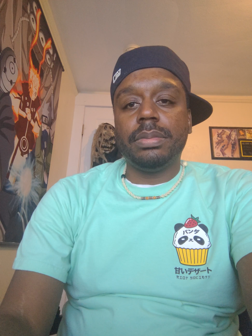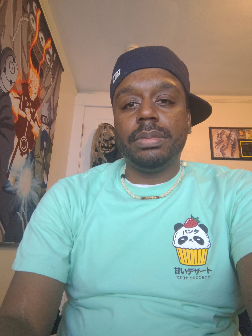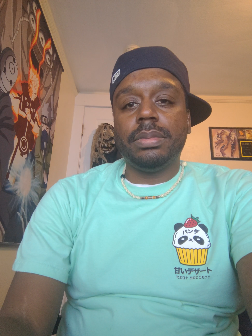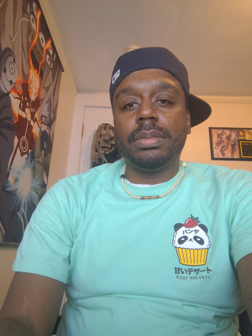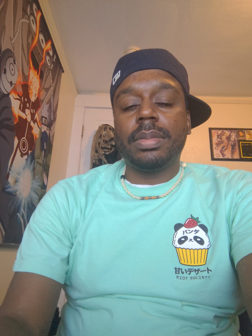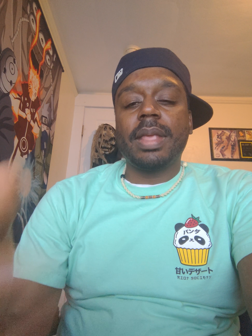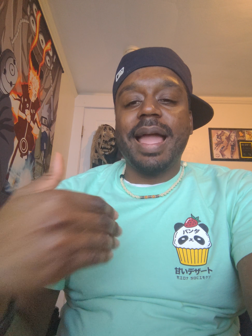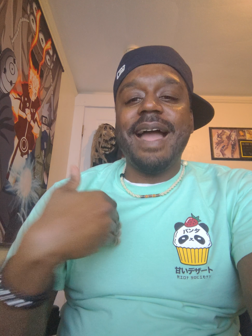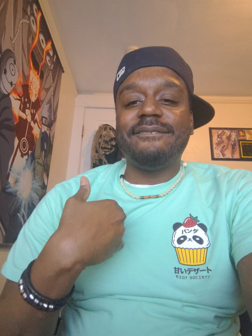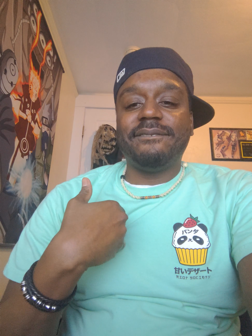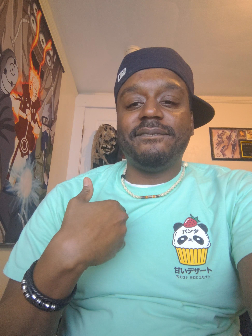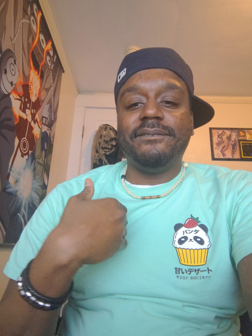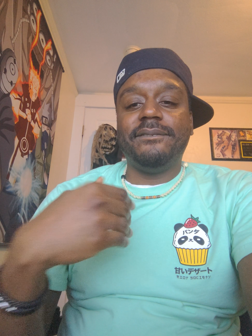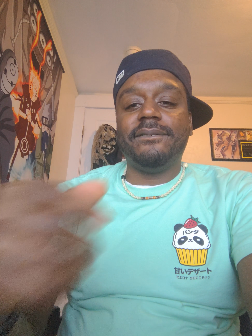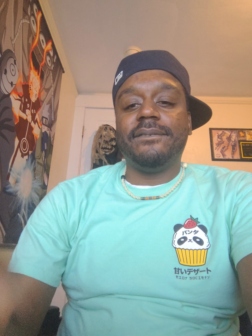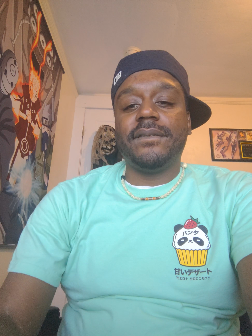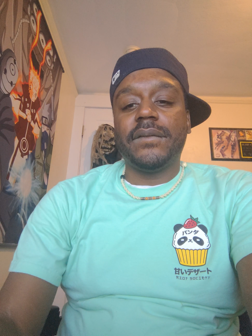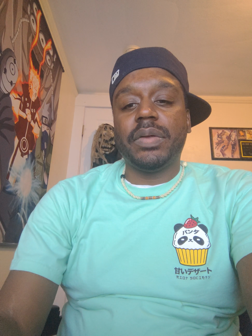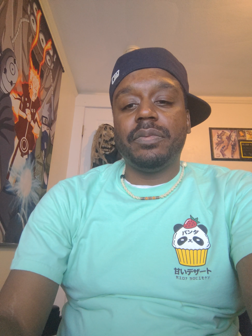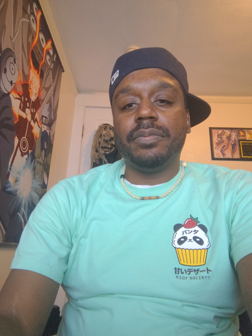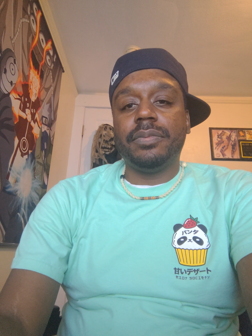have